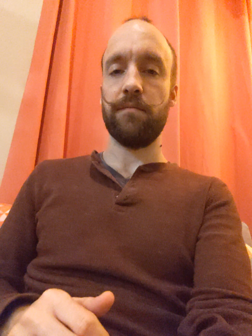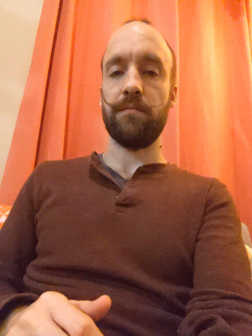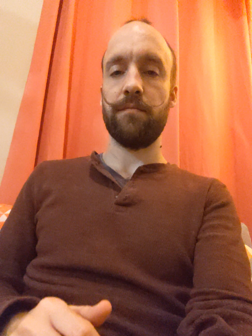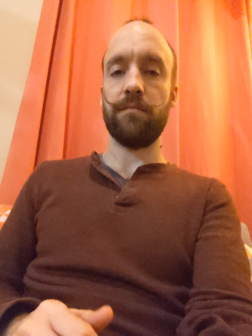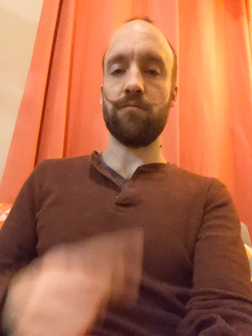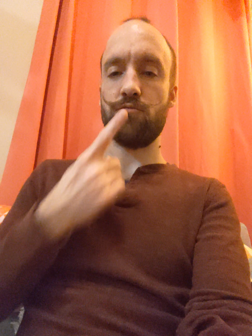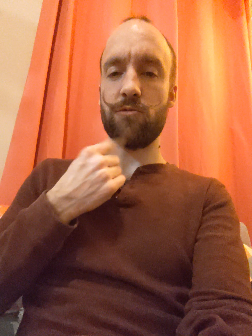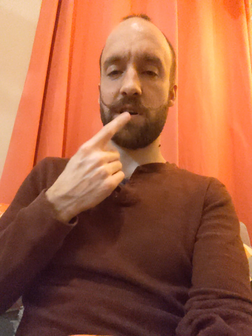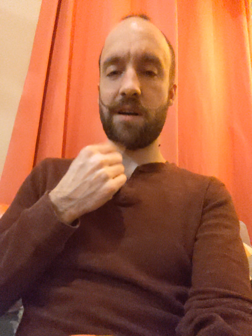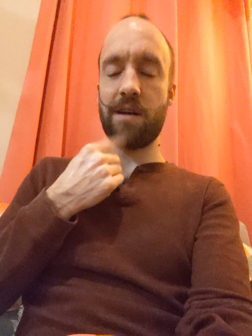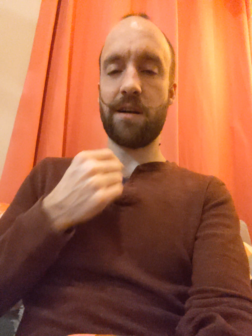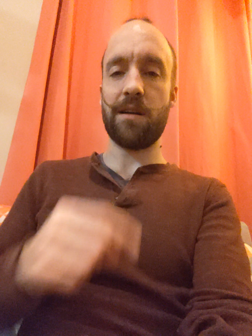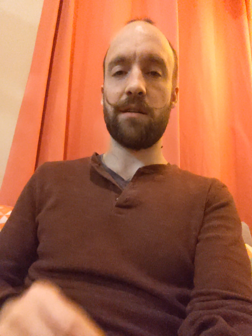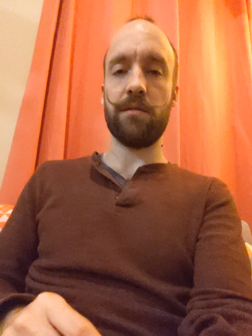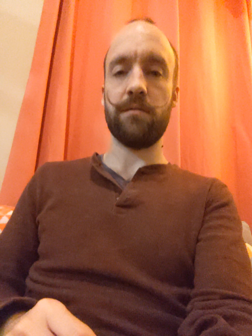red